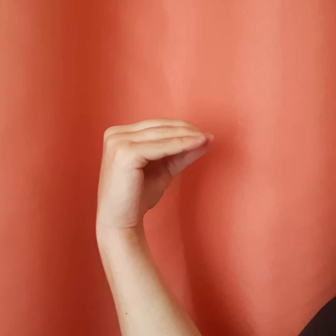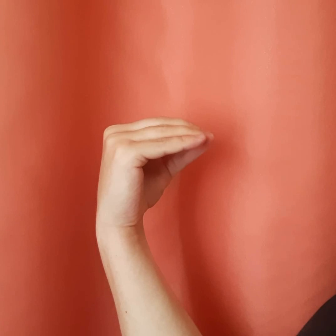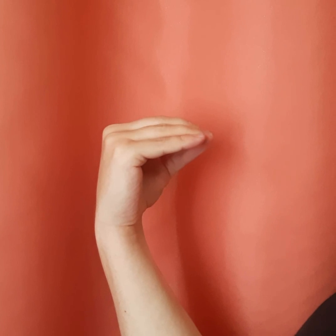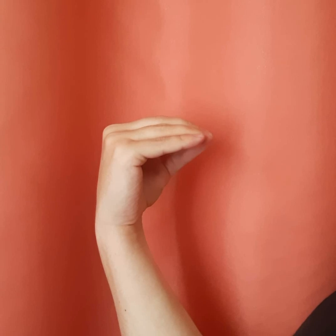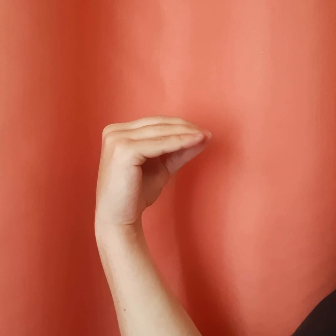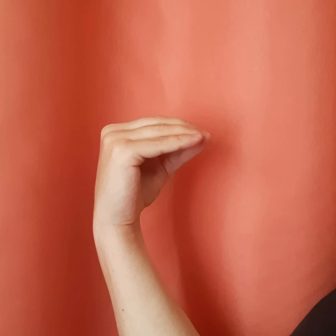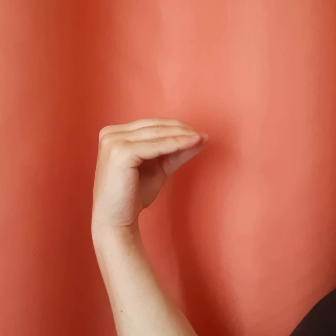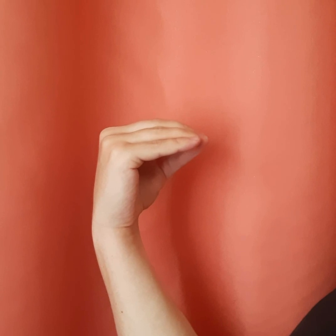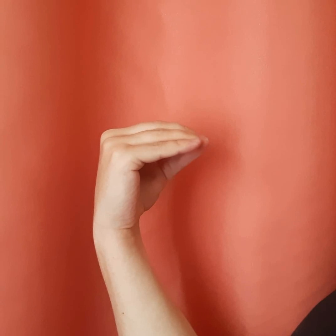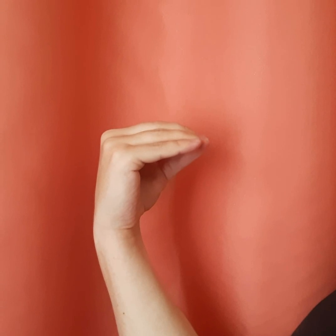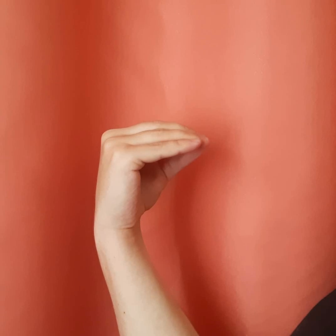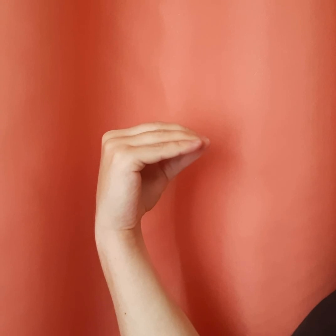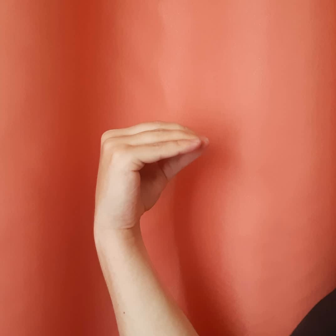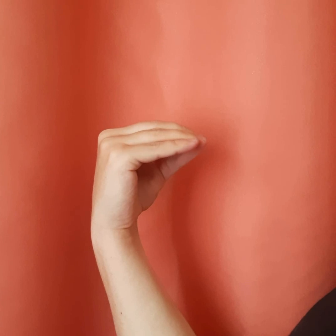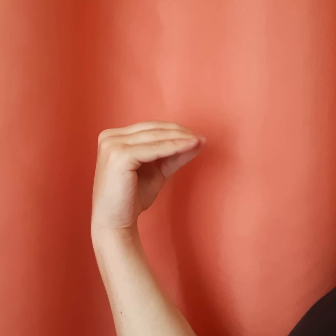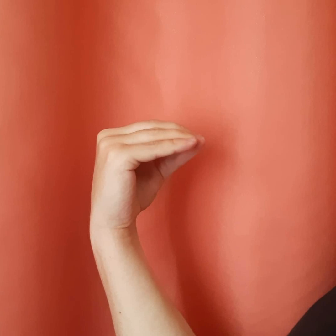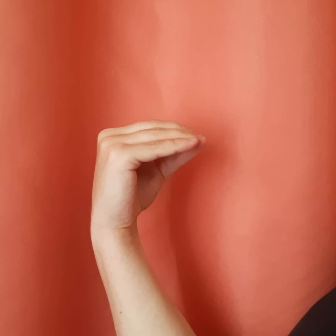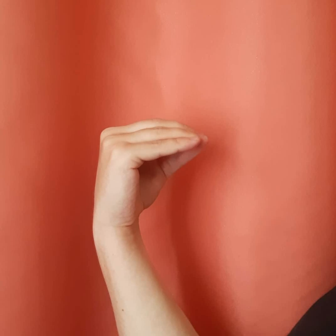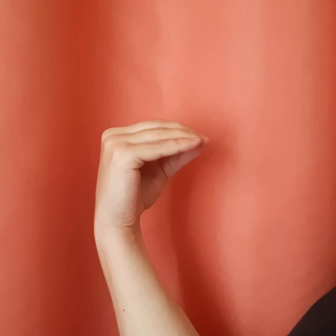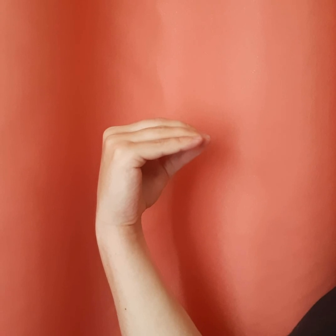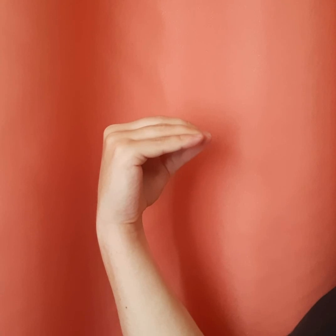Ж